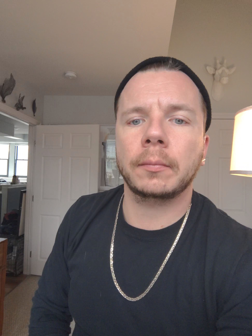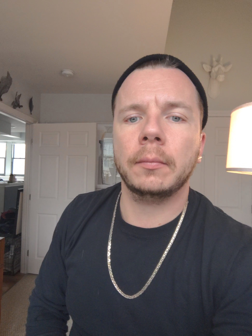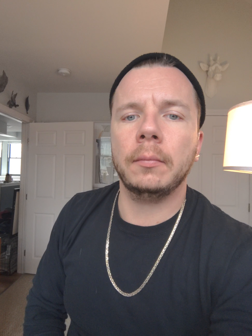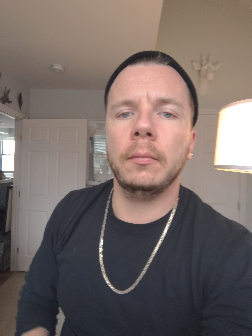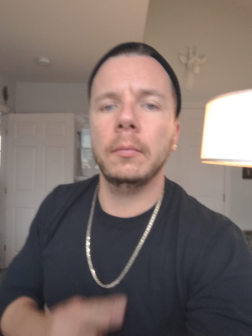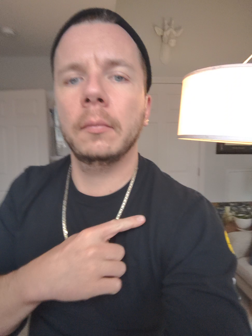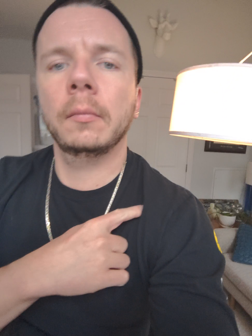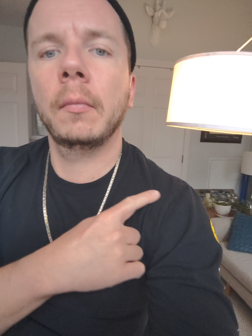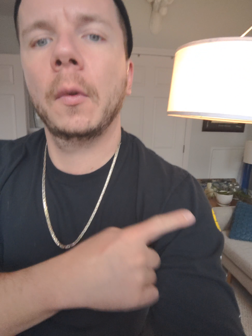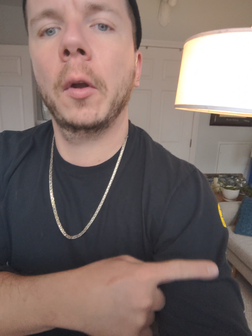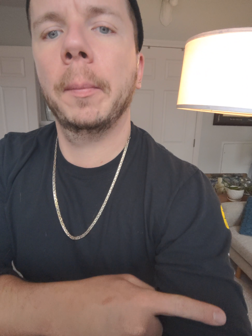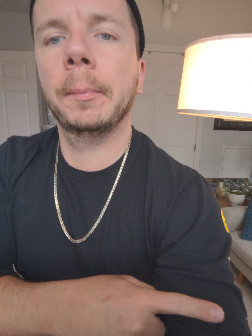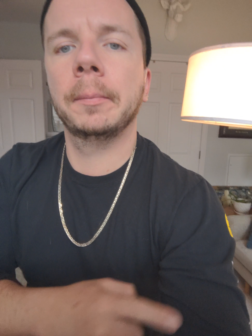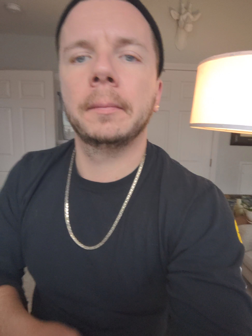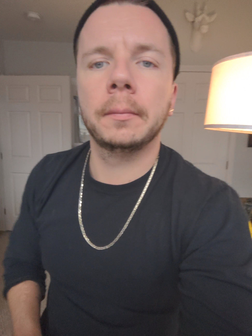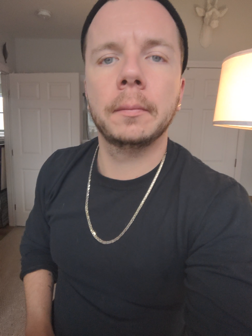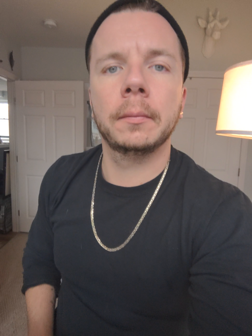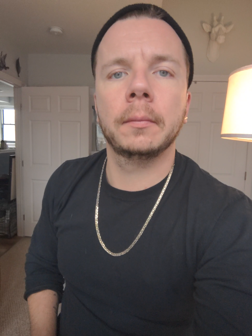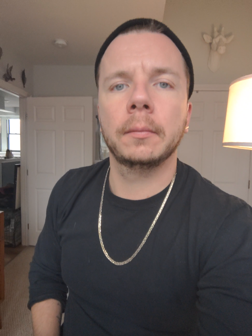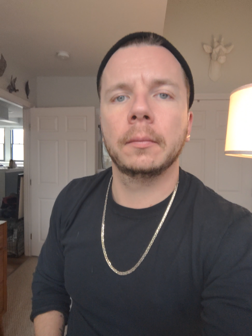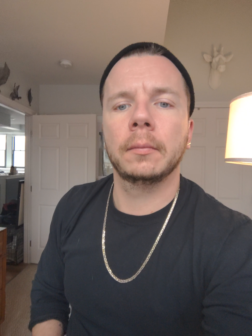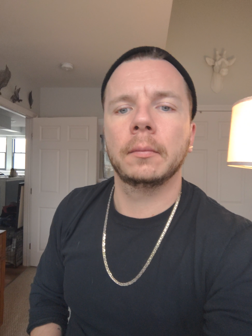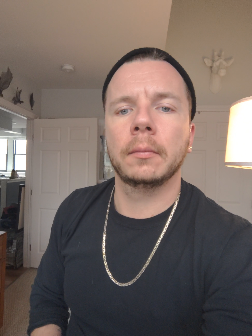arm